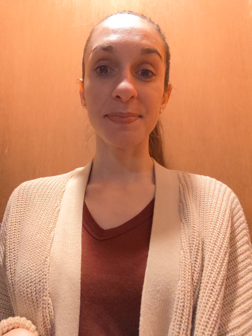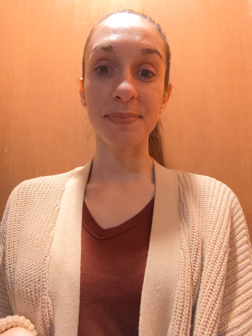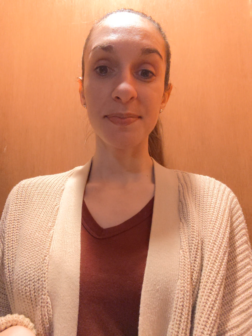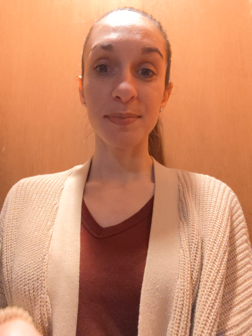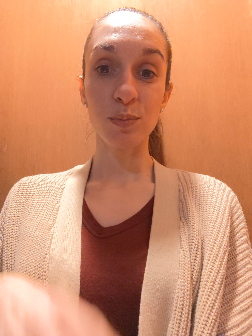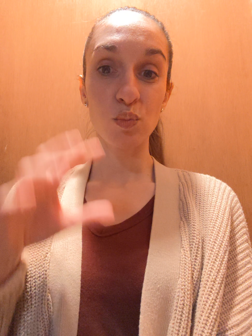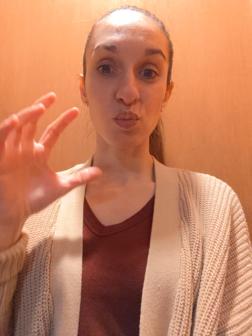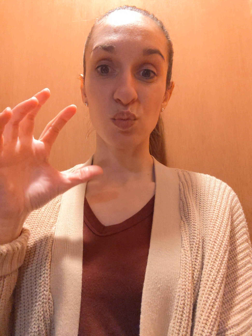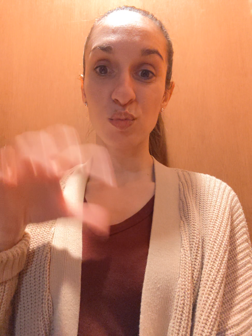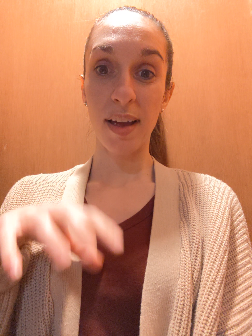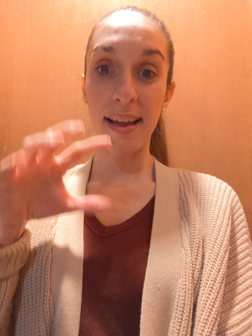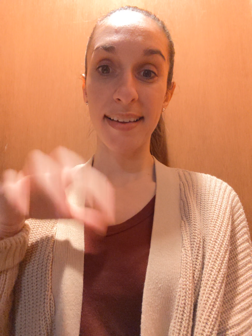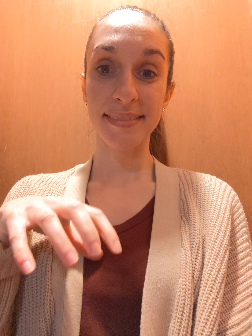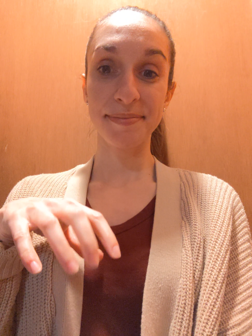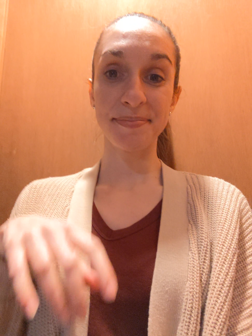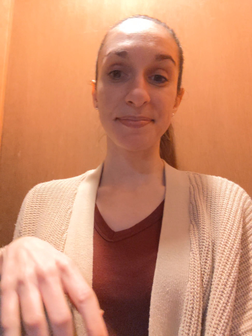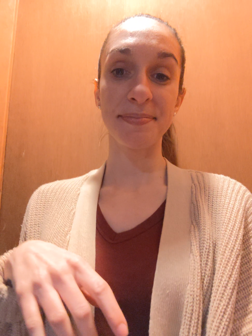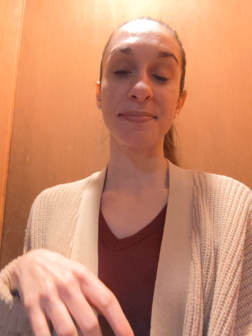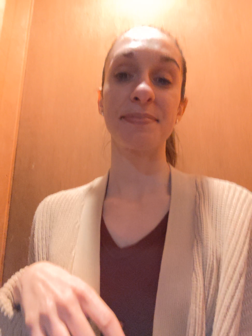rain